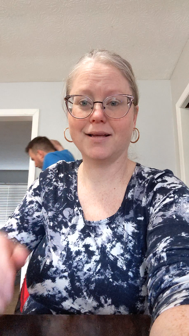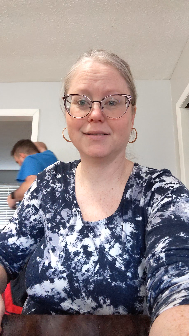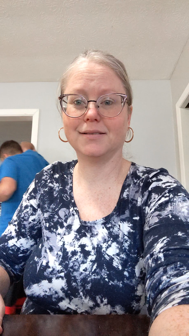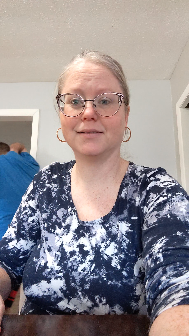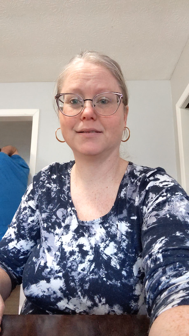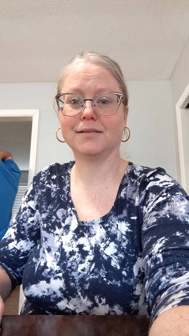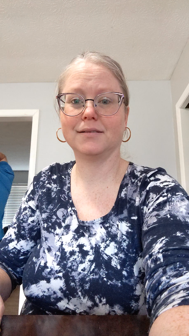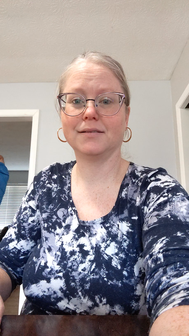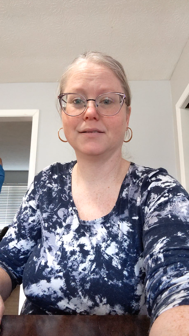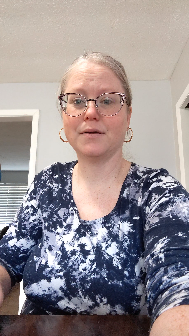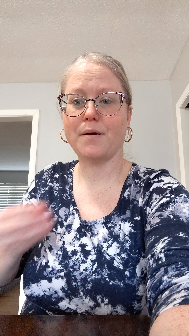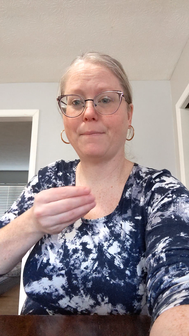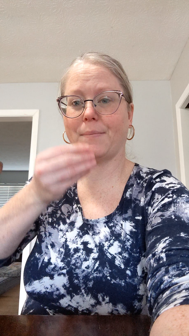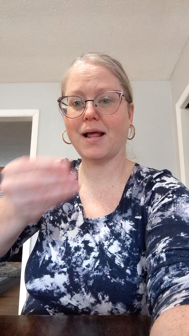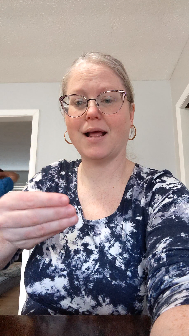buy